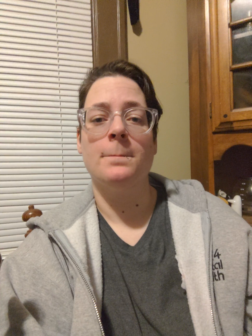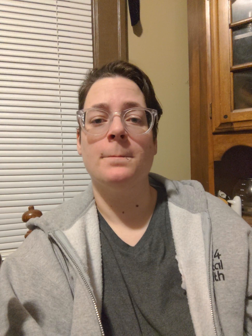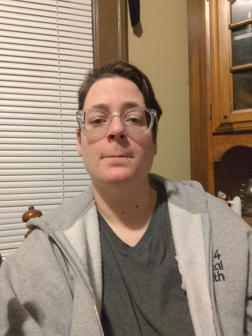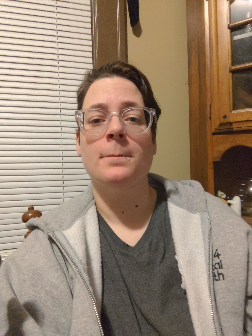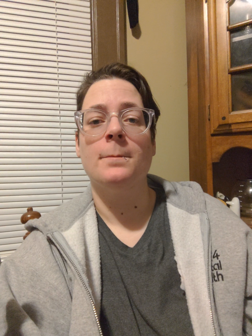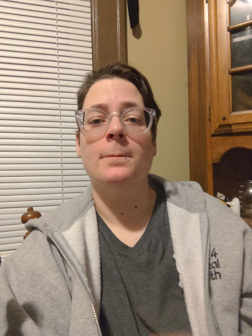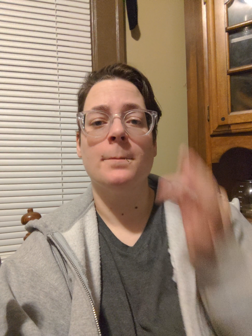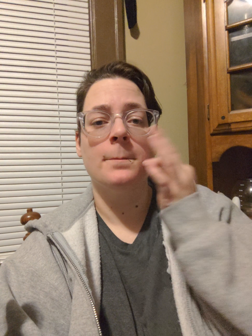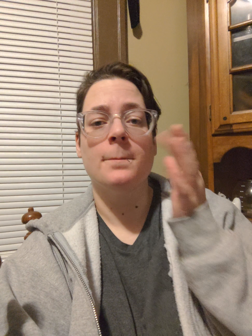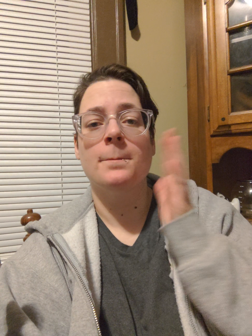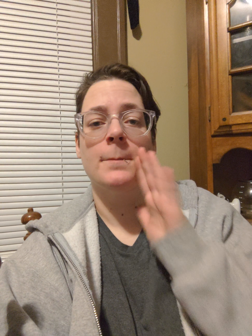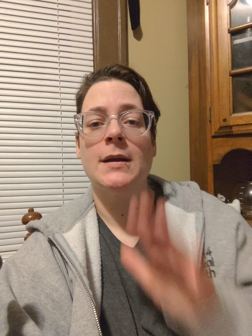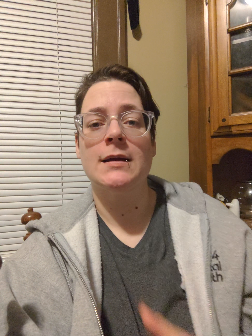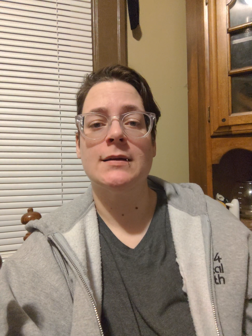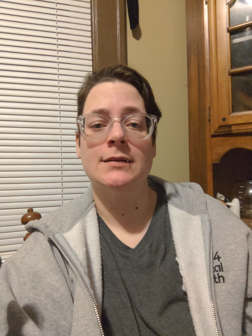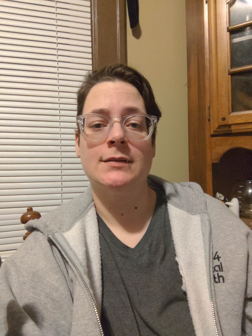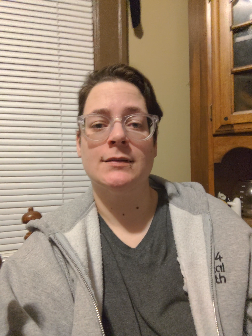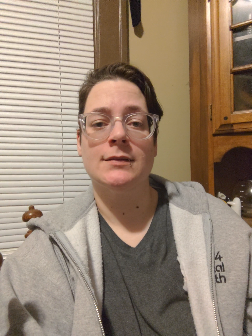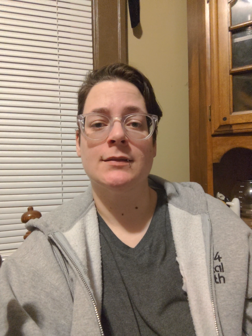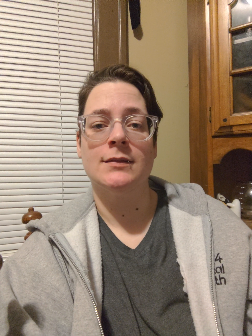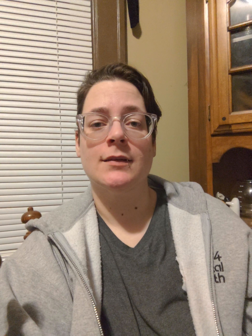bee